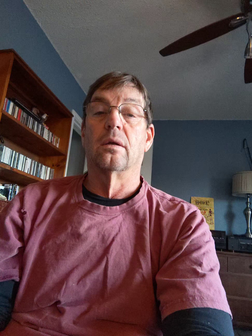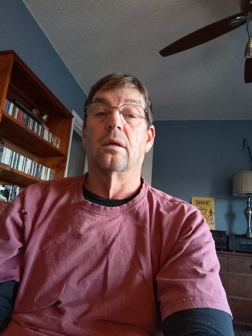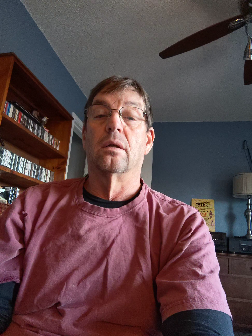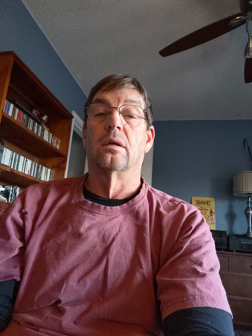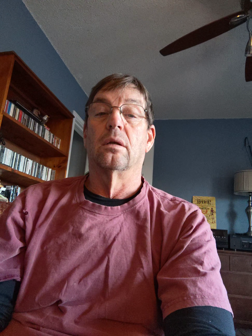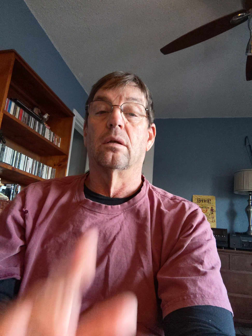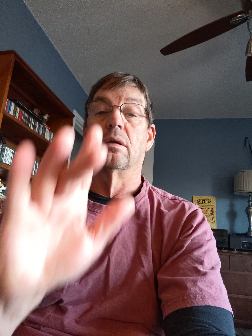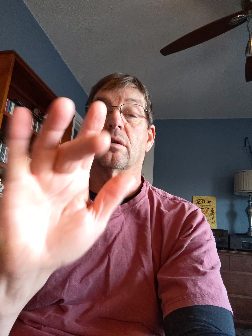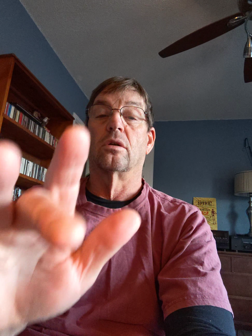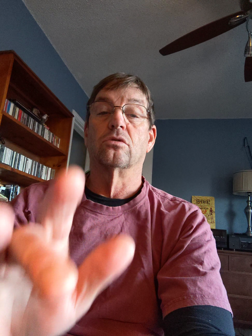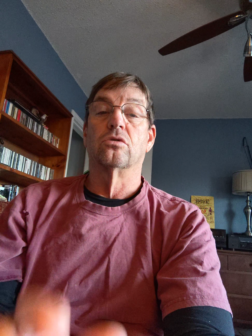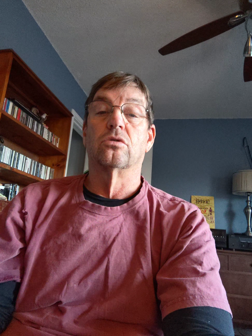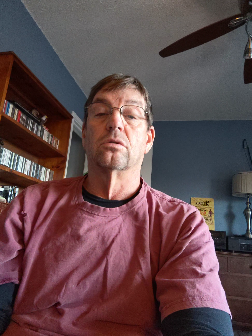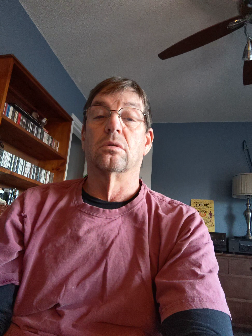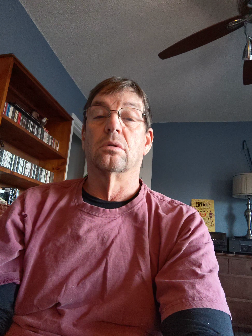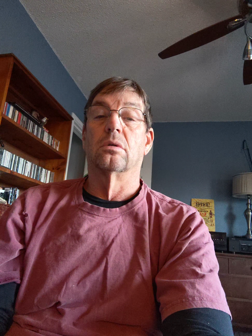touch